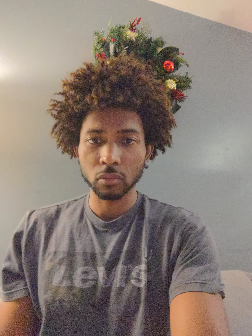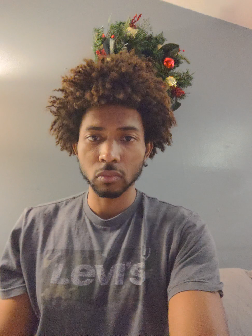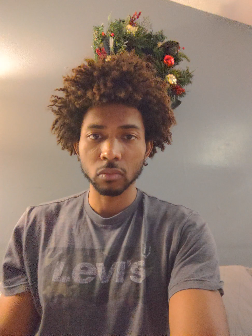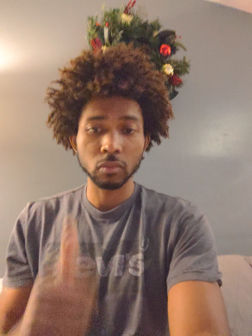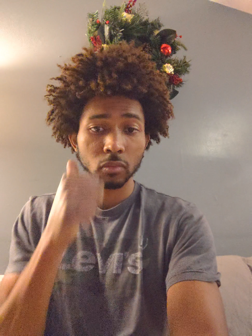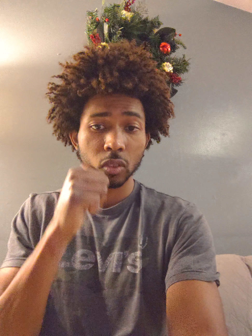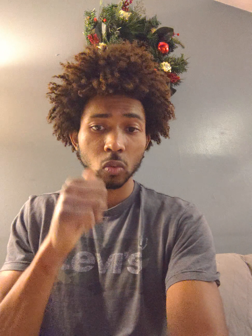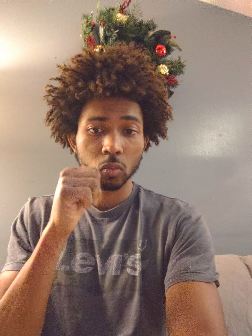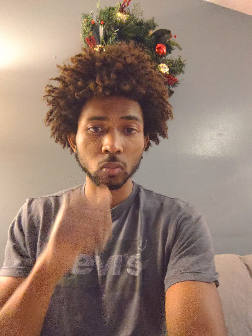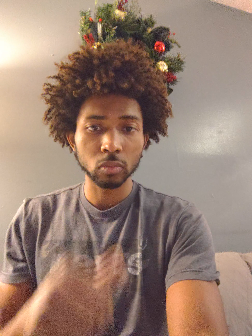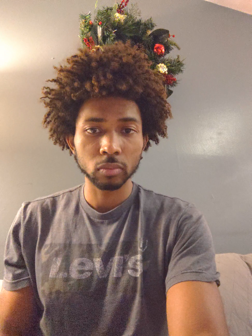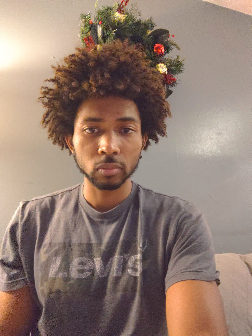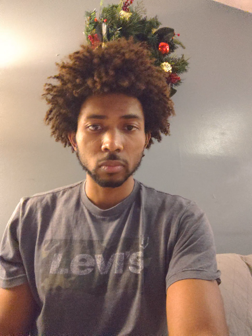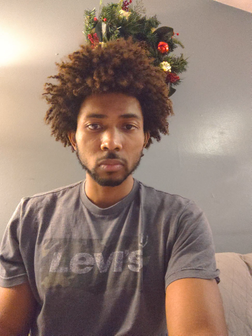girl